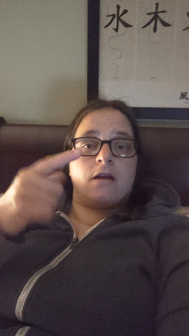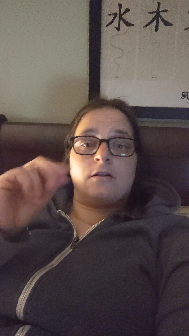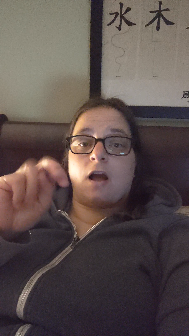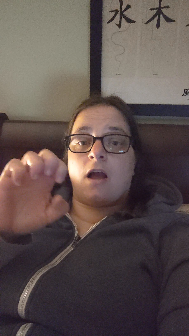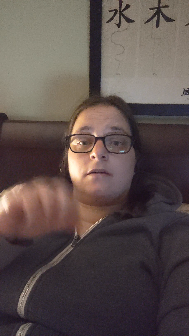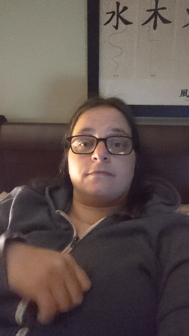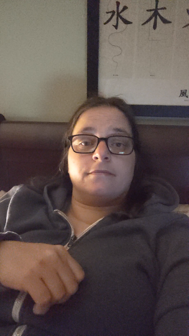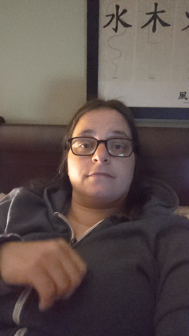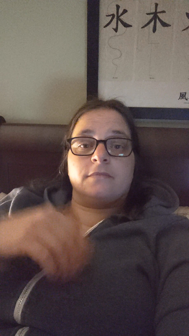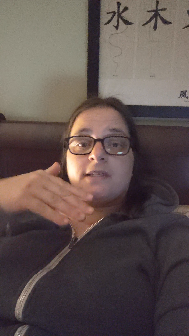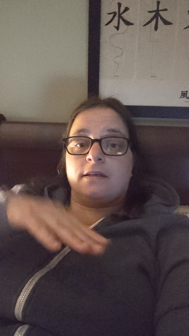enter